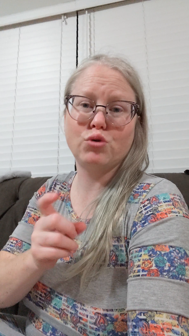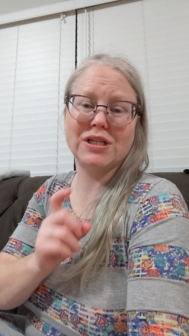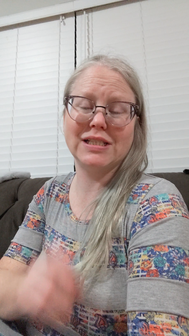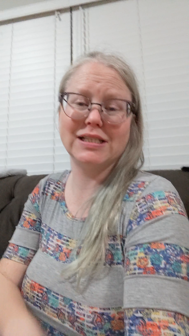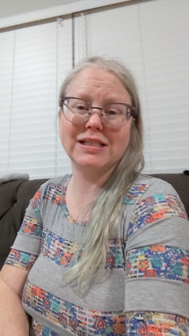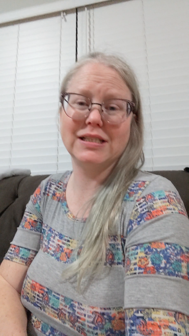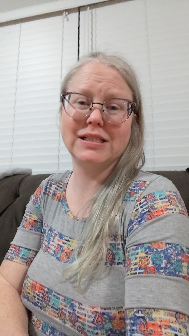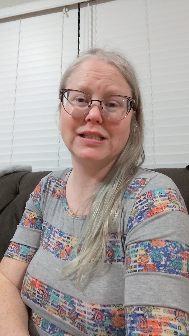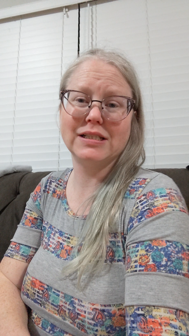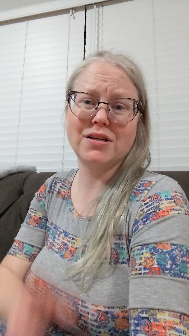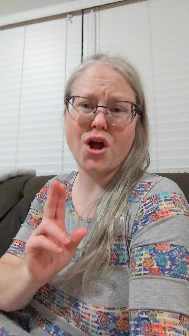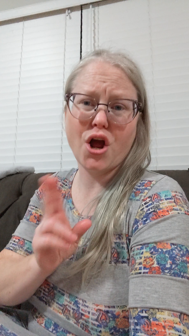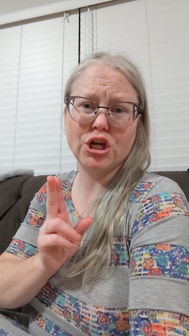hurry